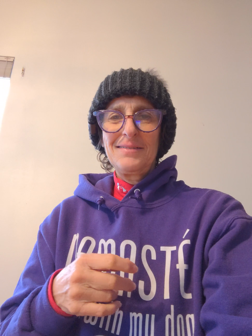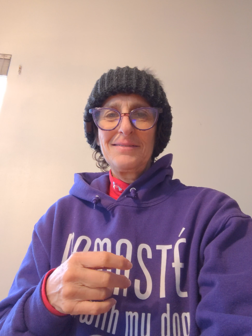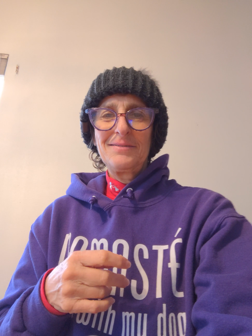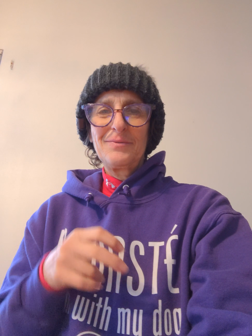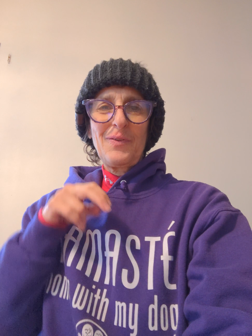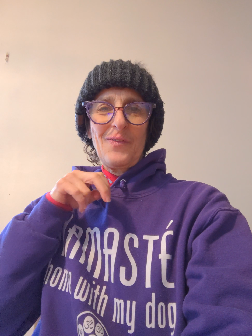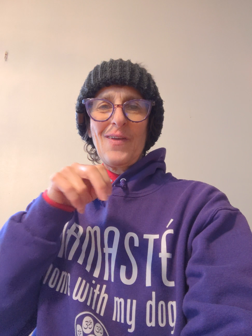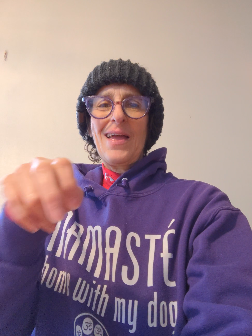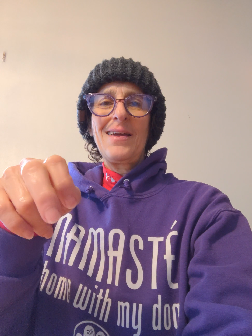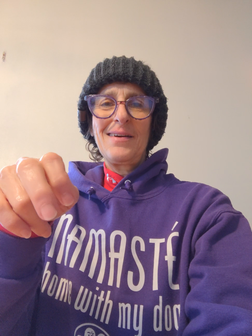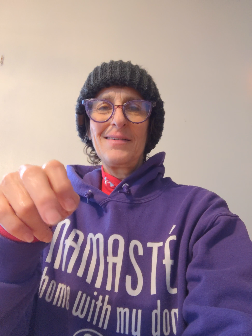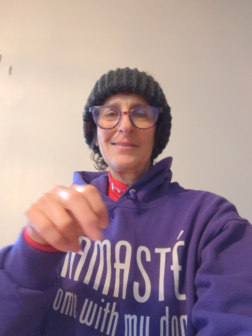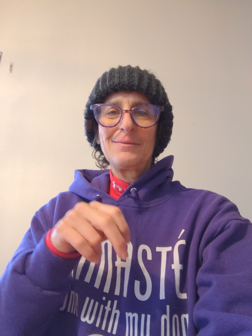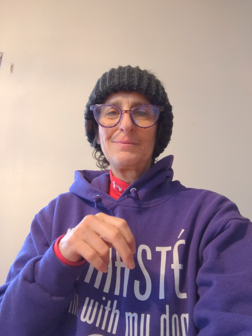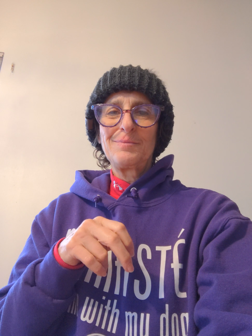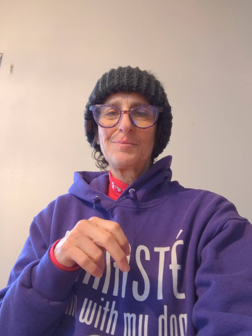ride